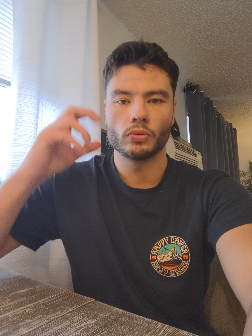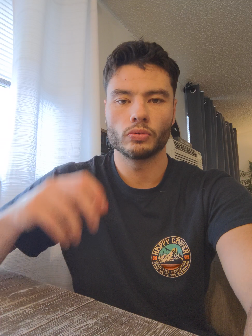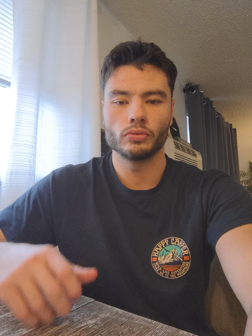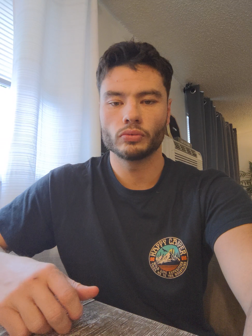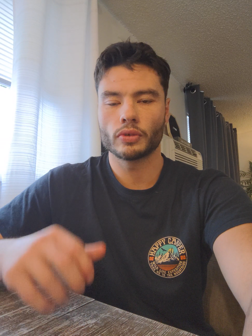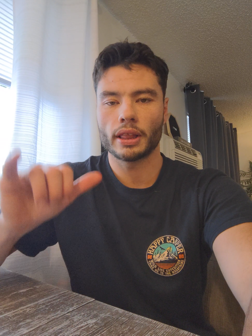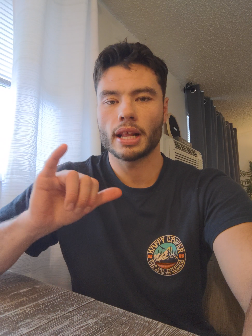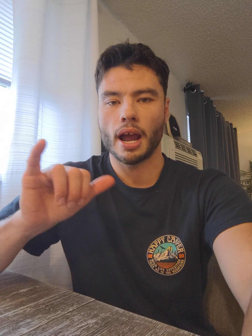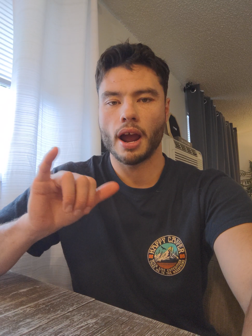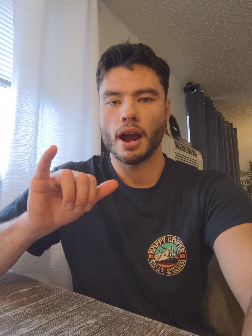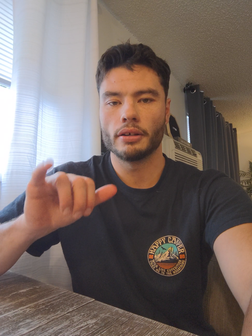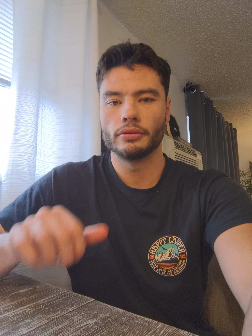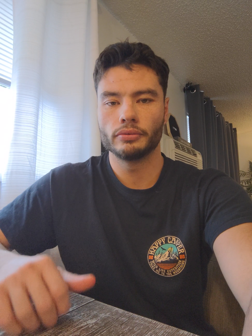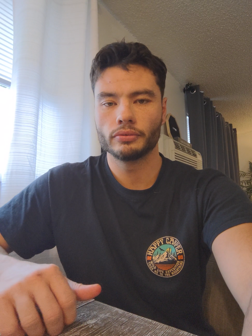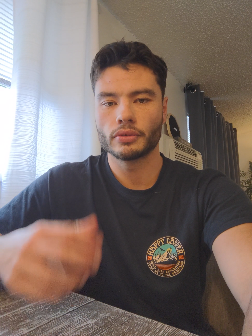like